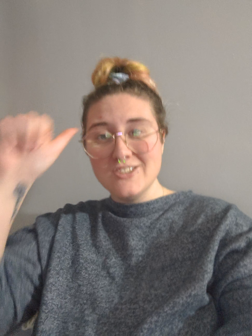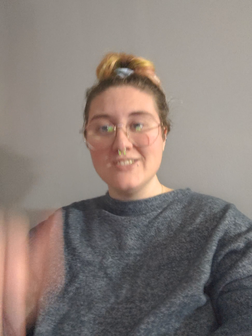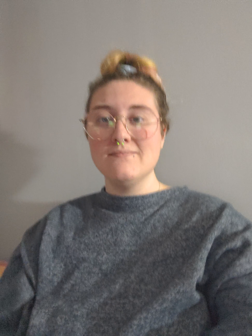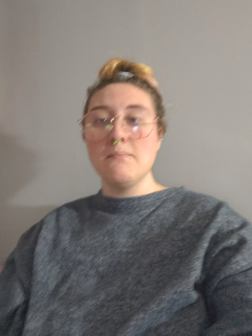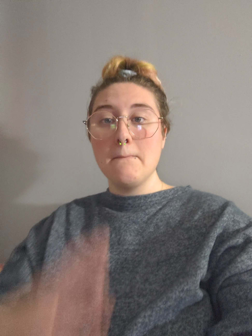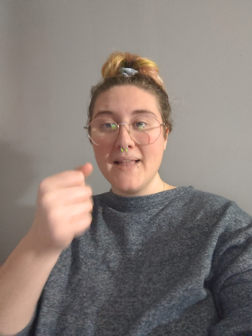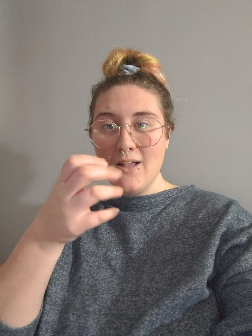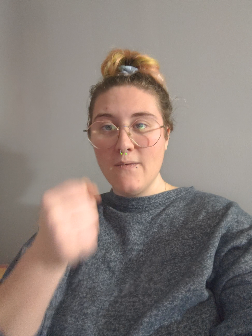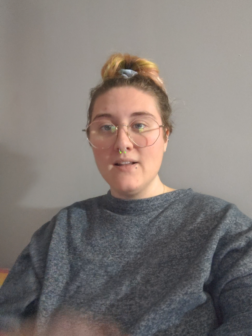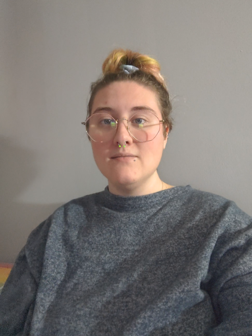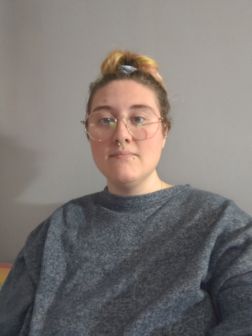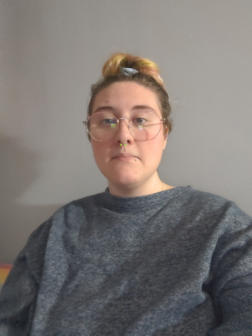milk